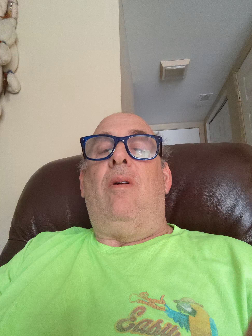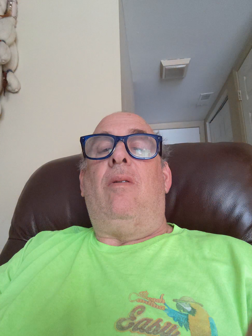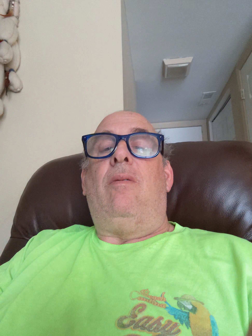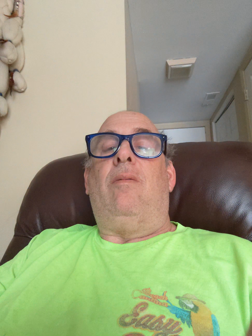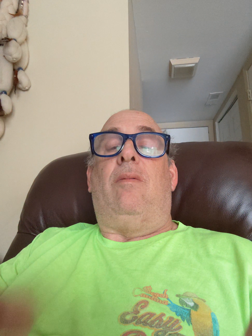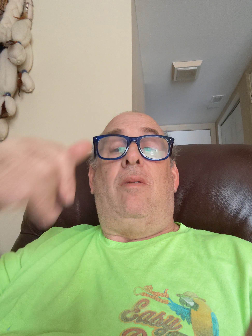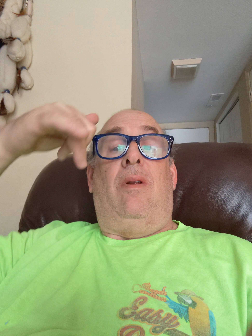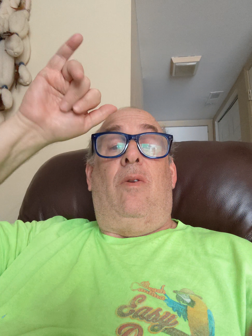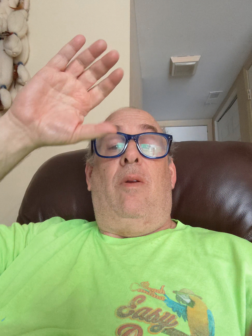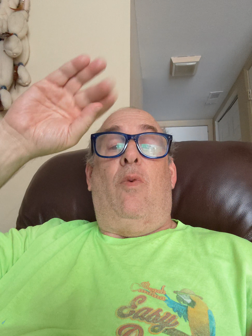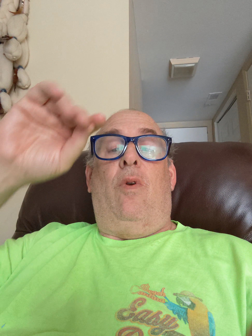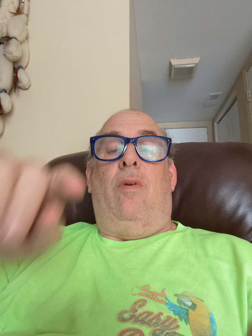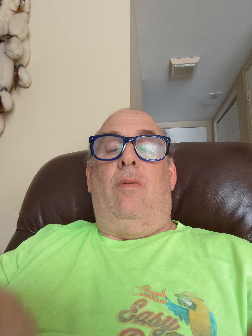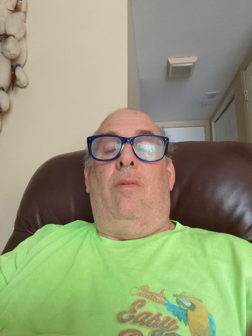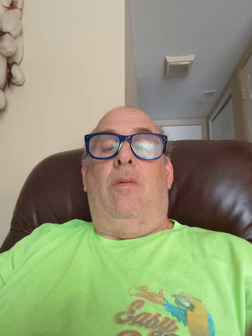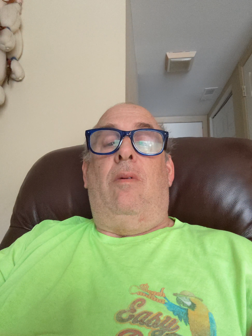cowboy